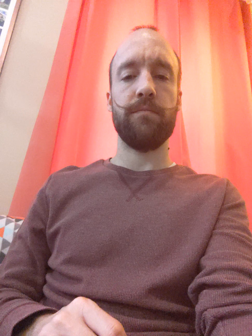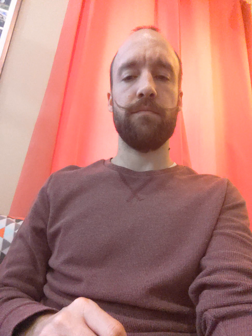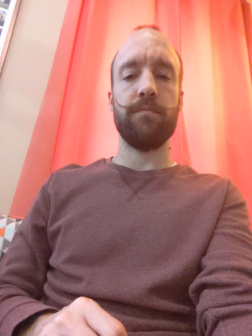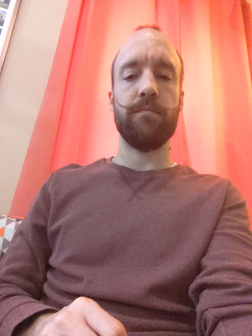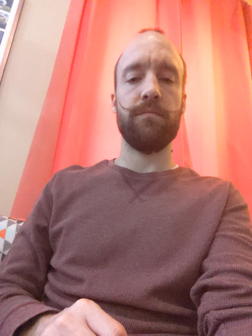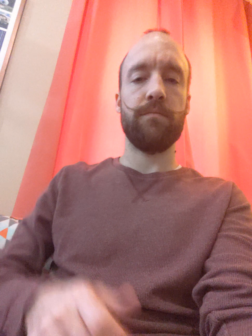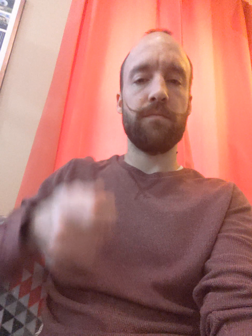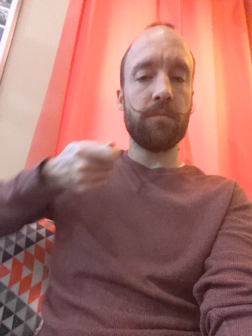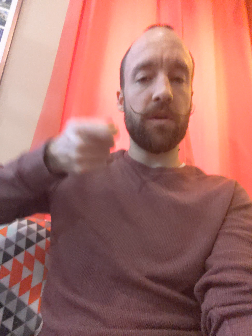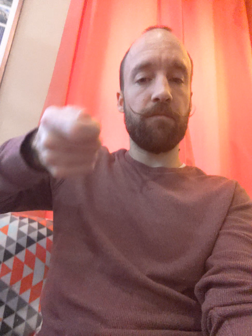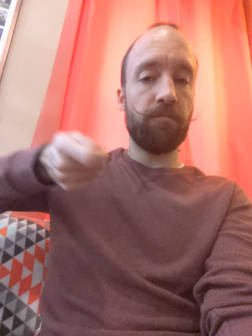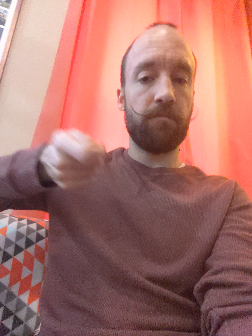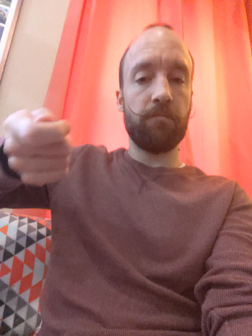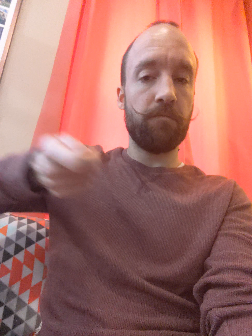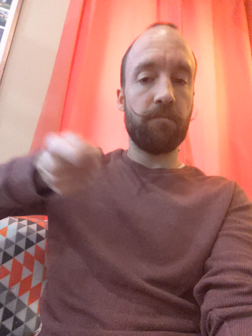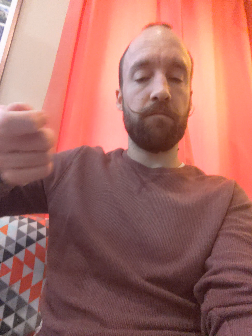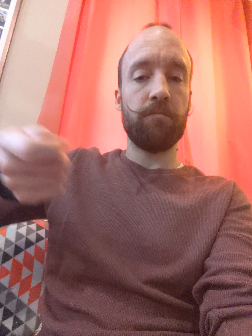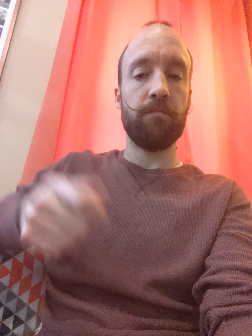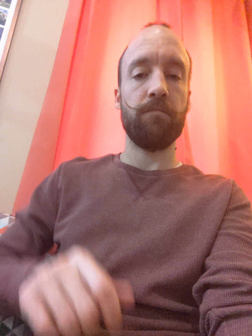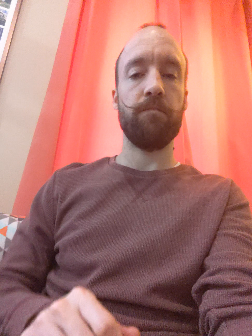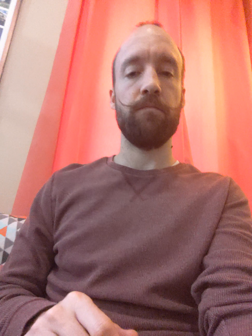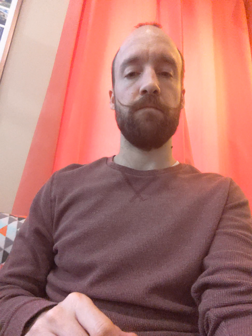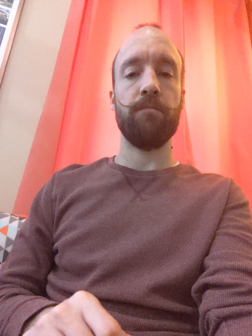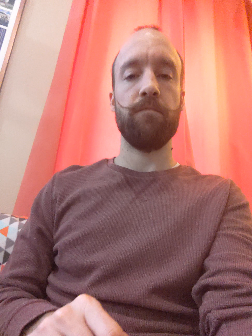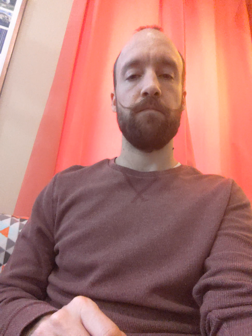vacuum